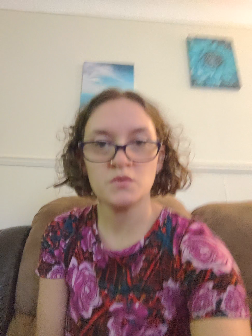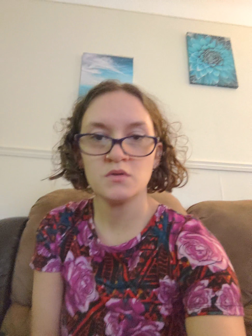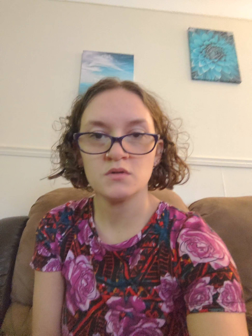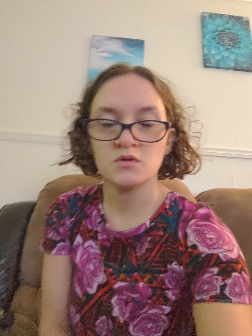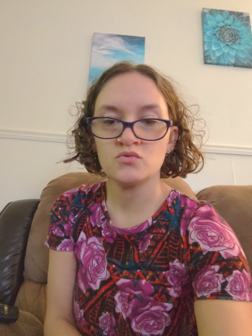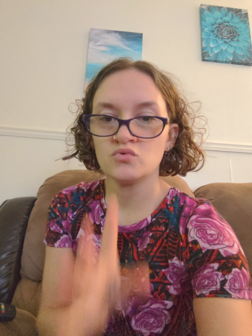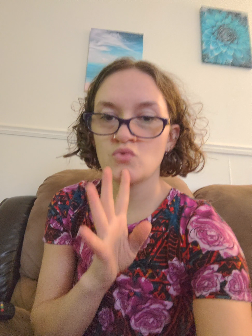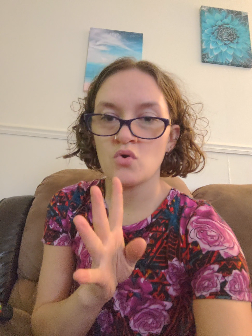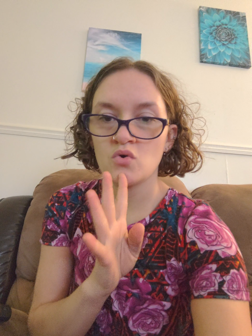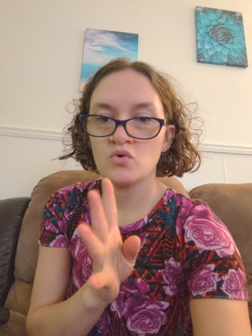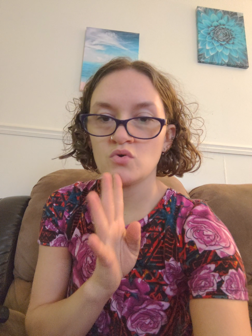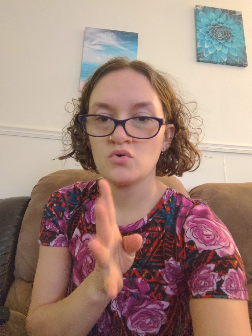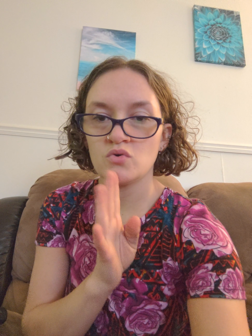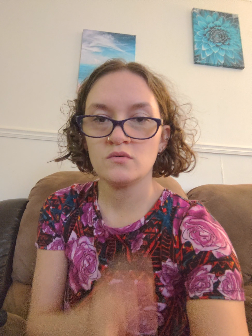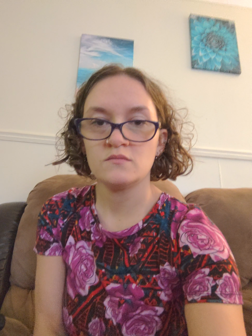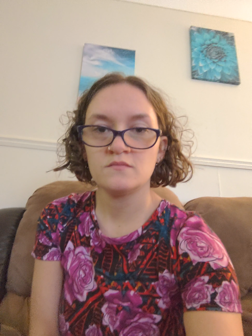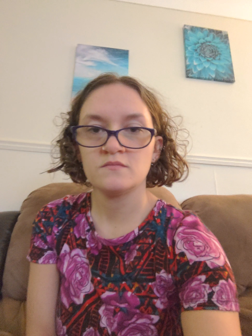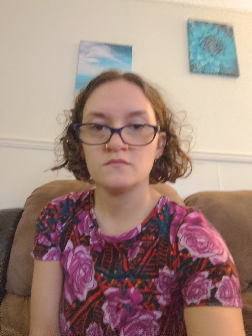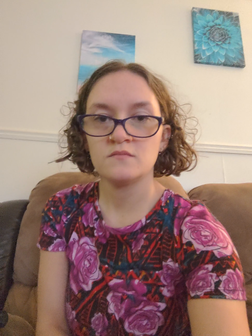talk